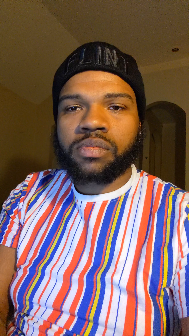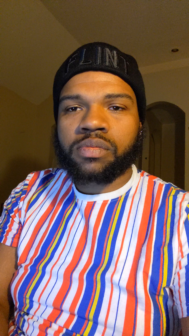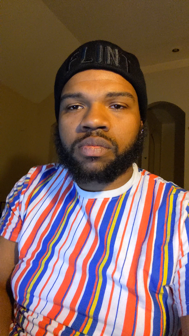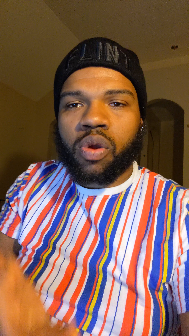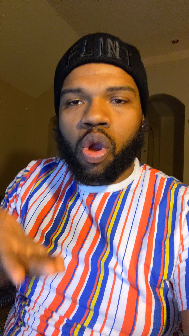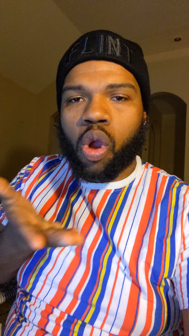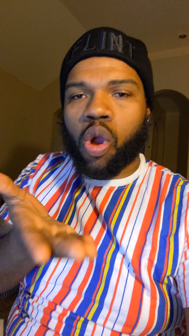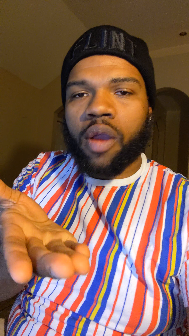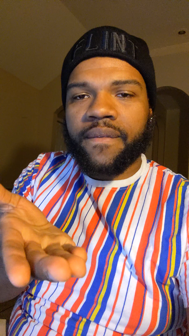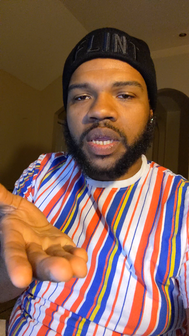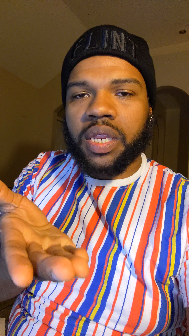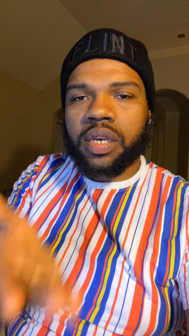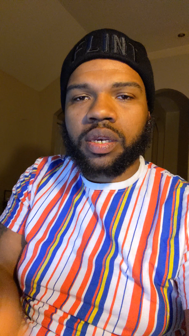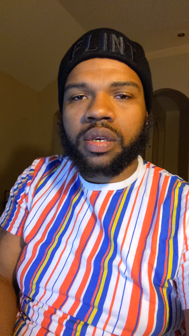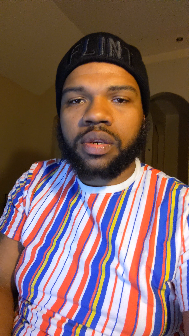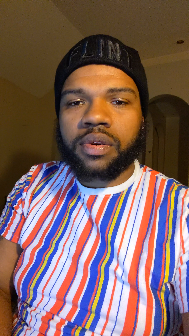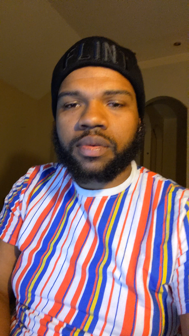oven